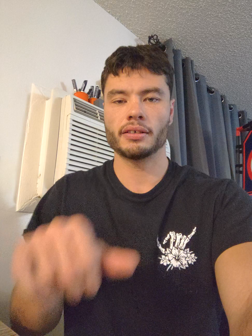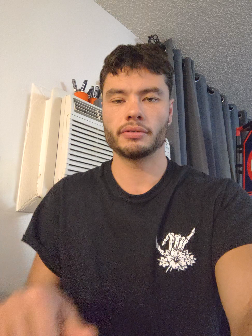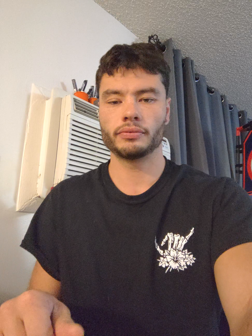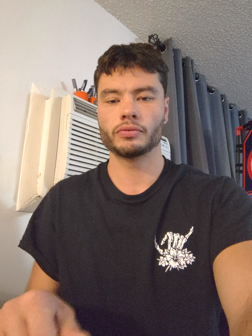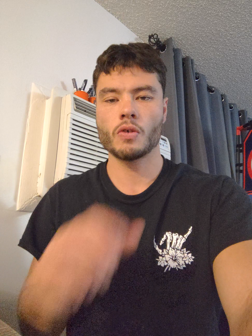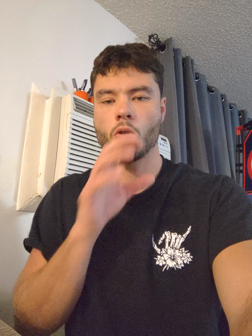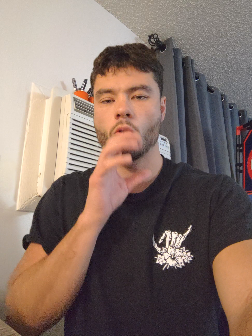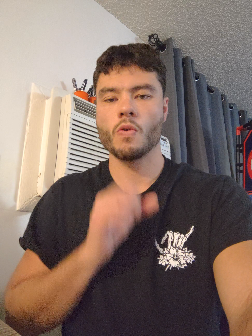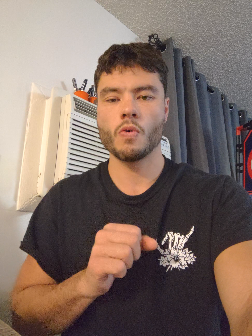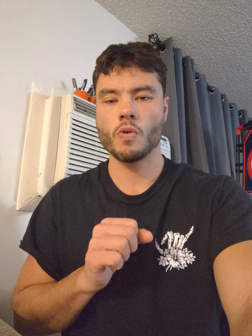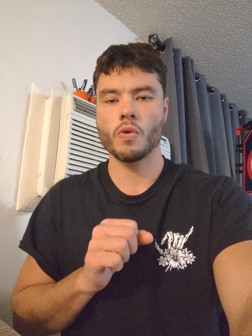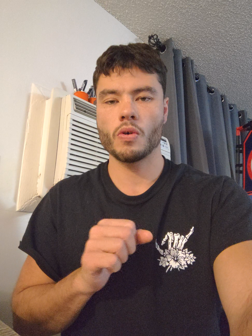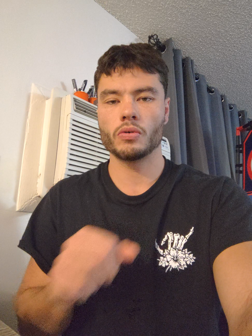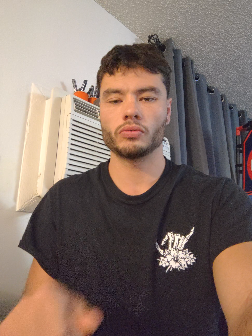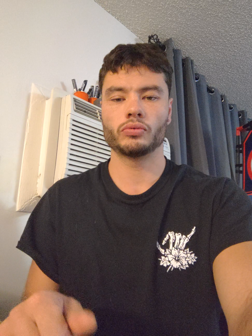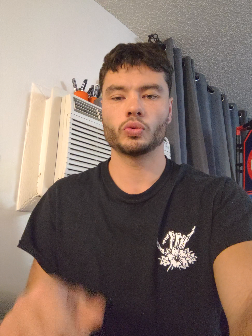old